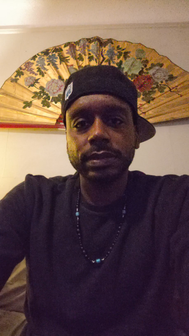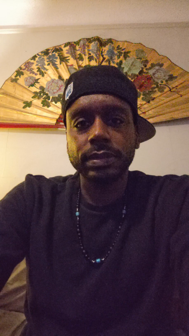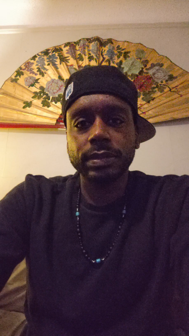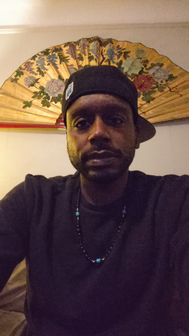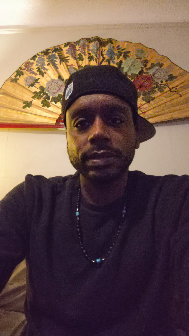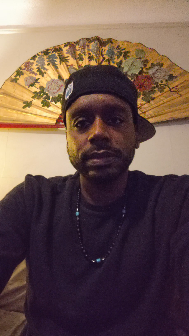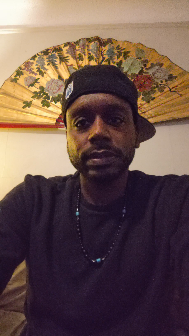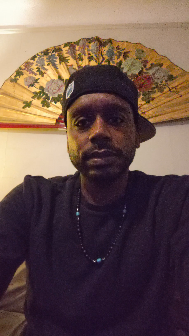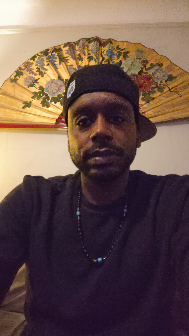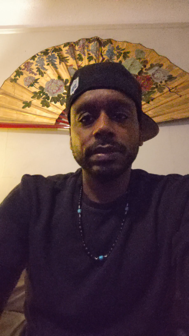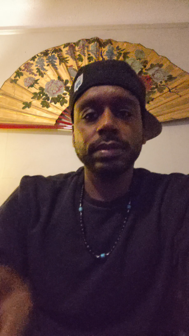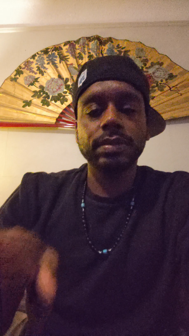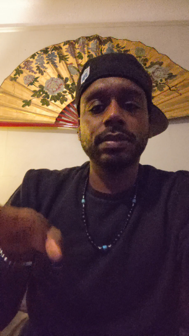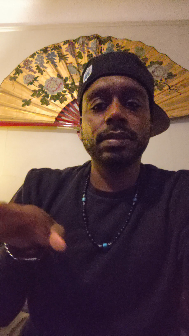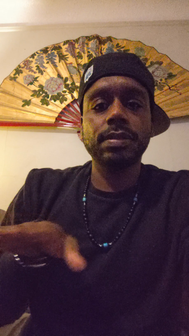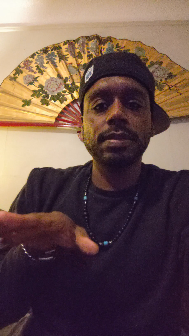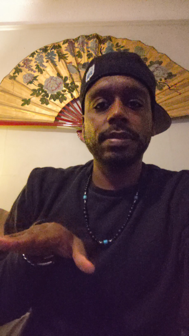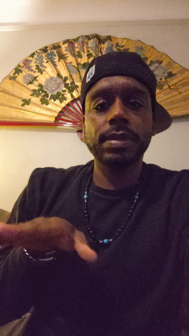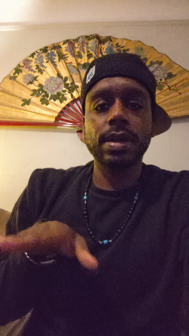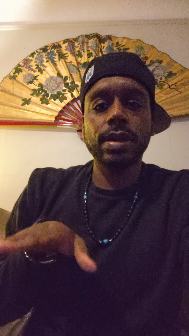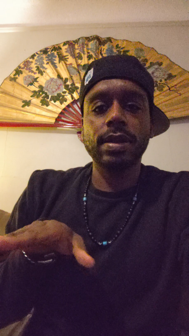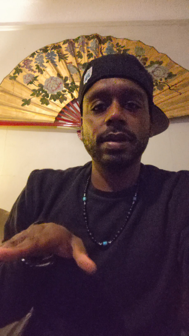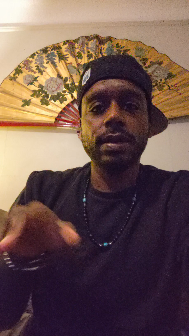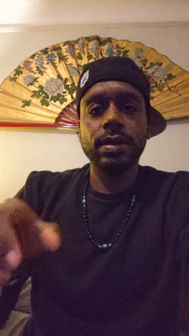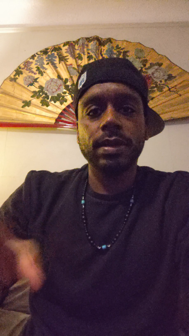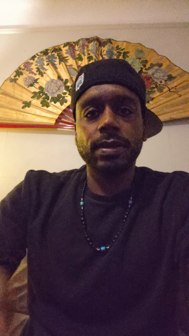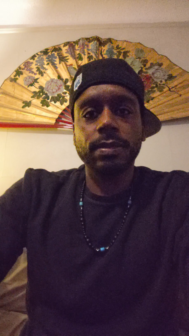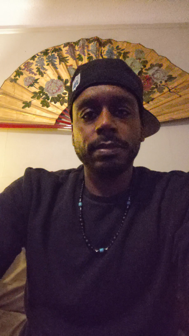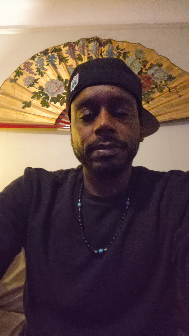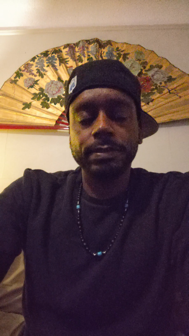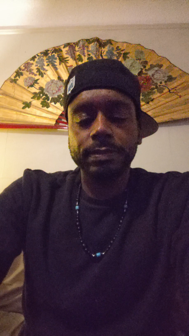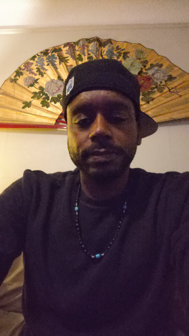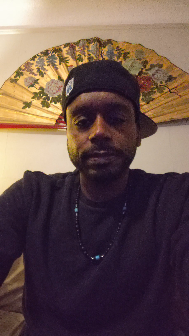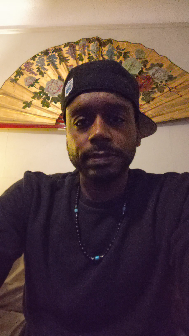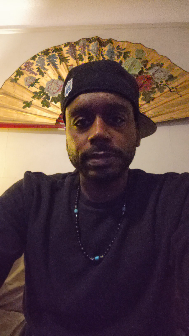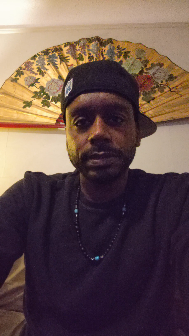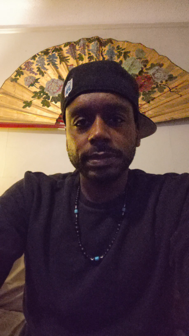penguin